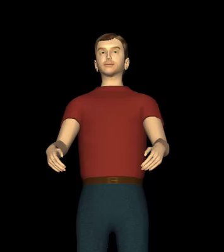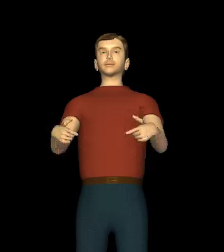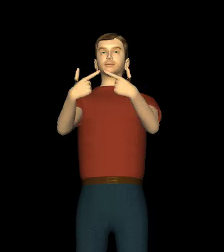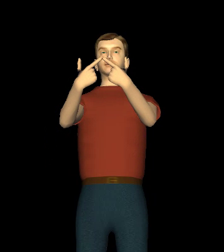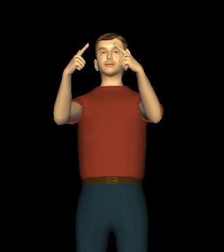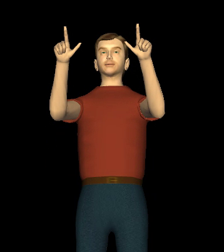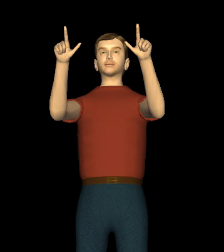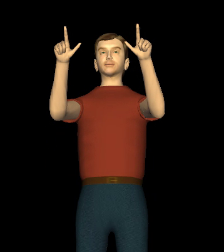حر